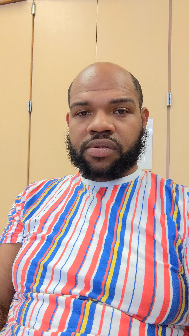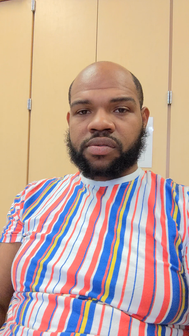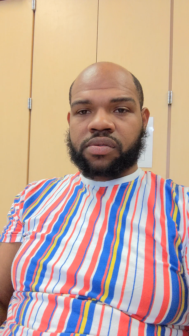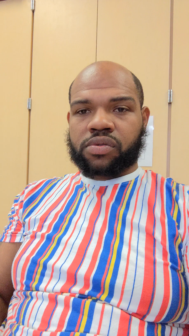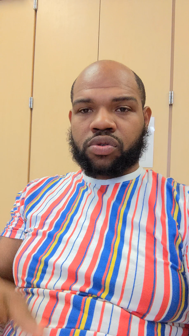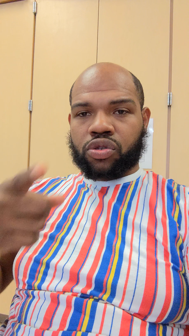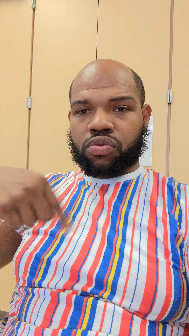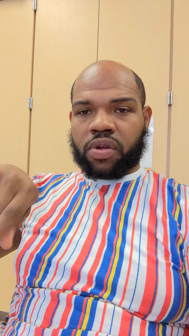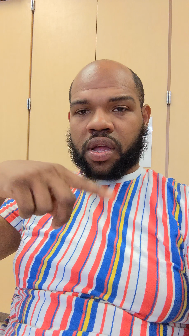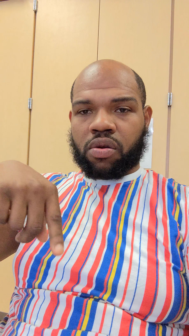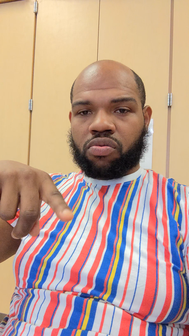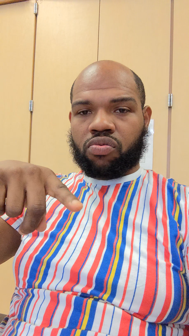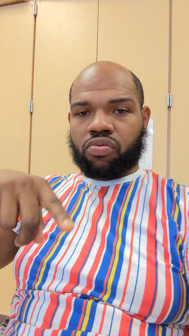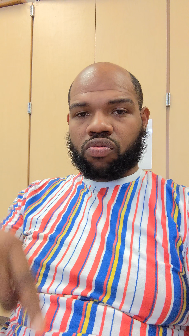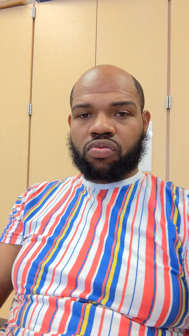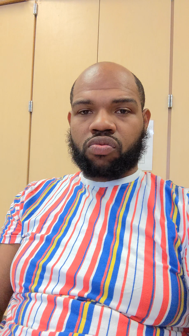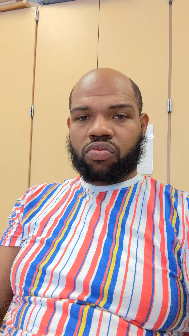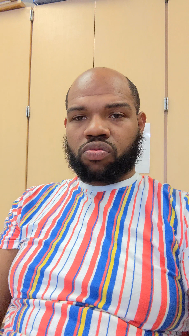around